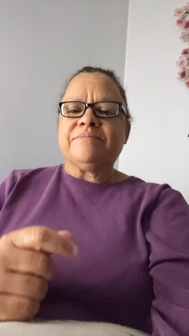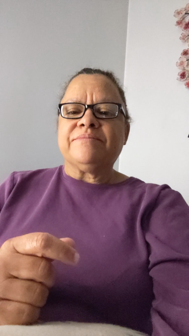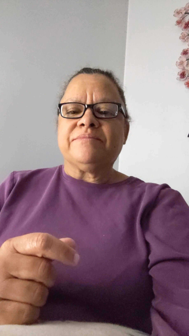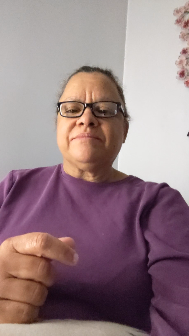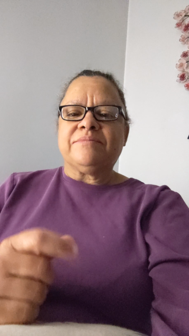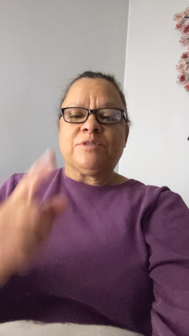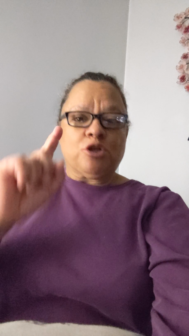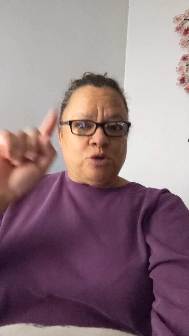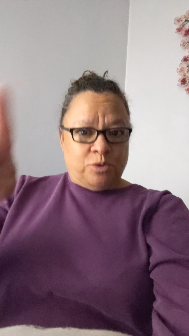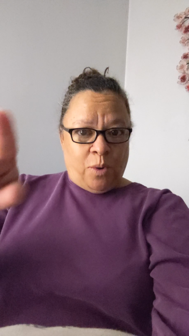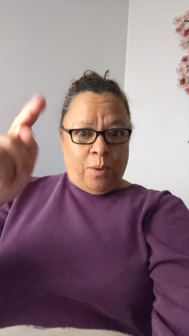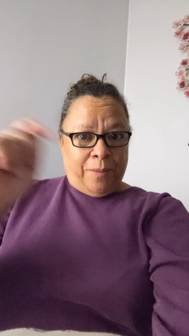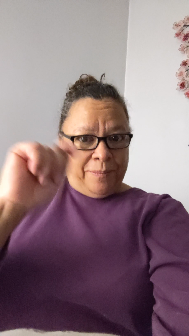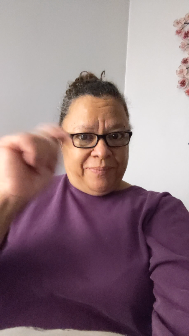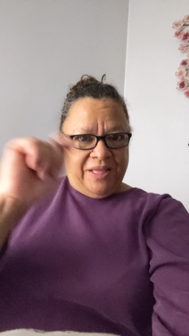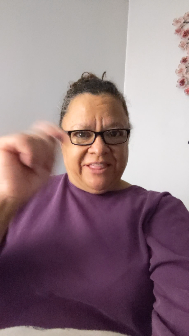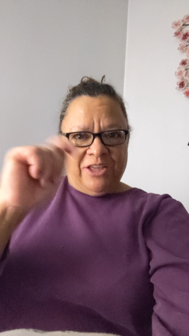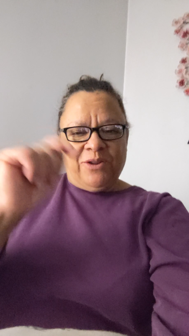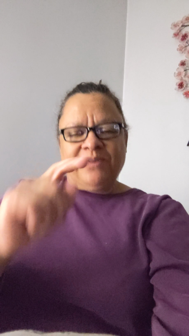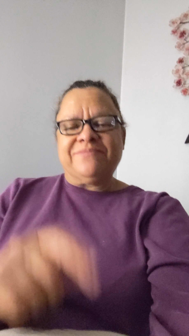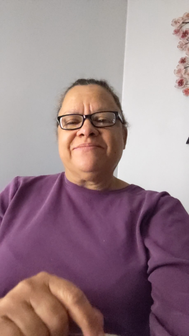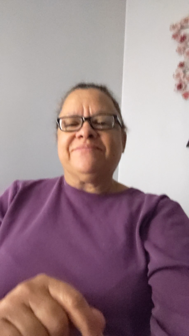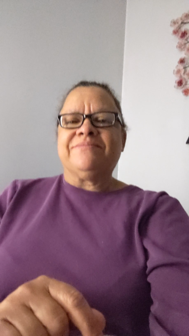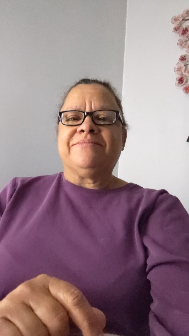go potty